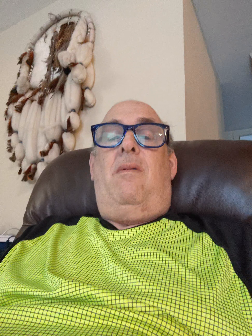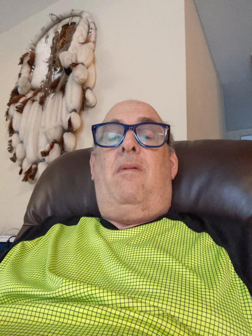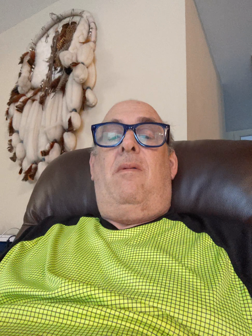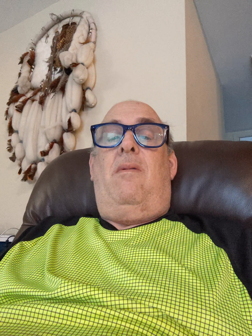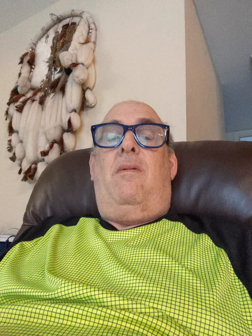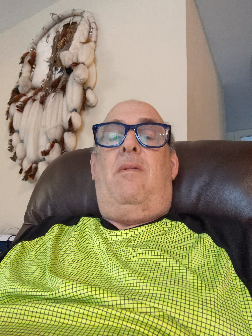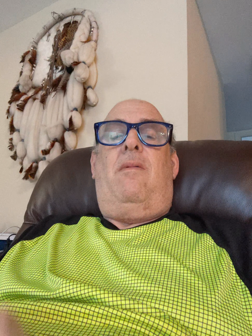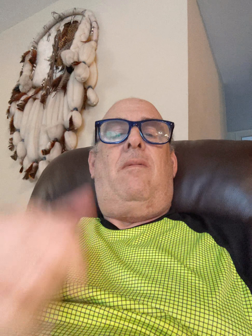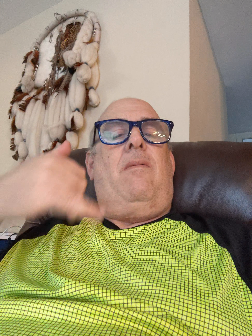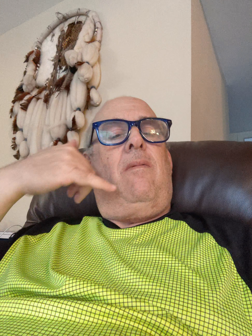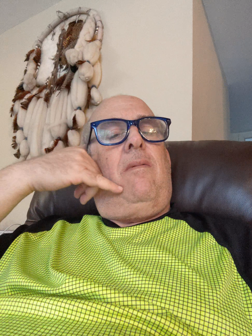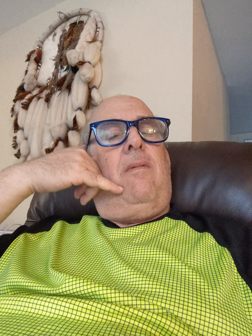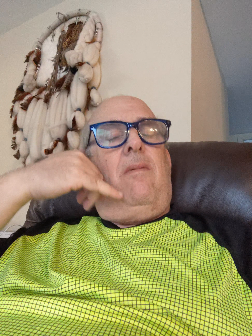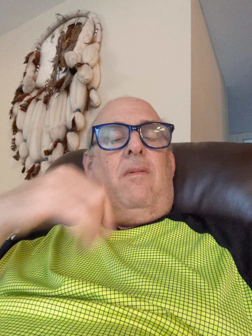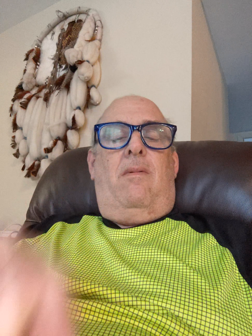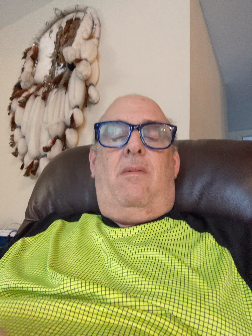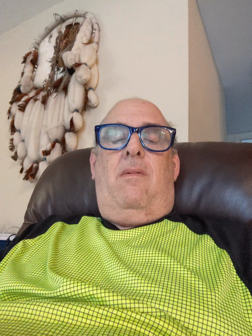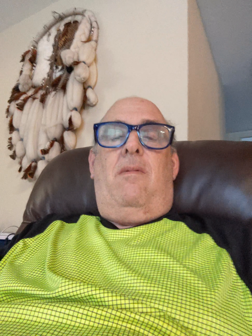call on the phone